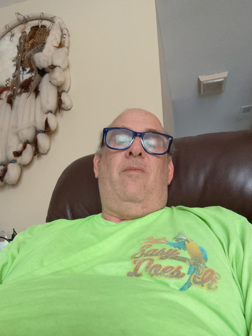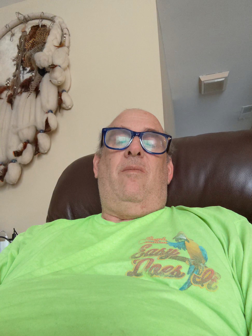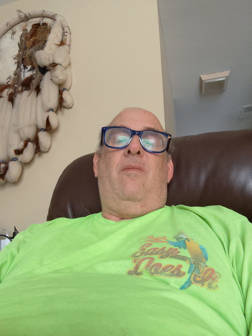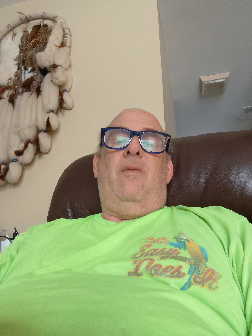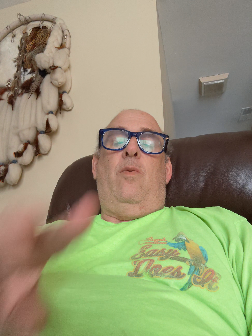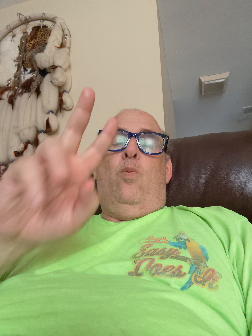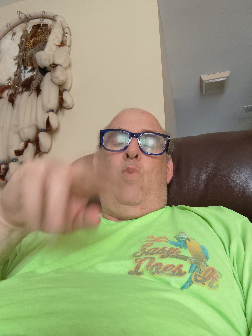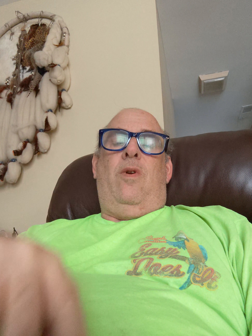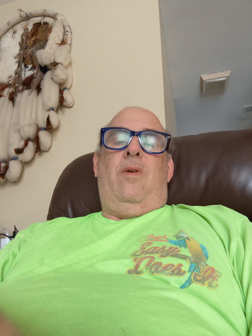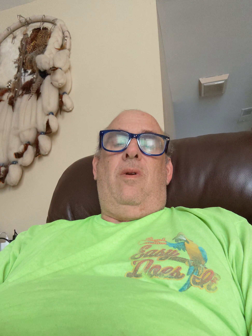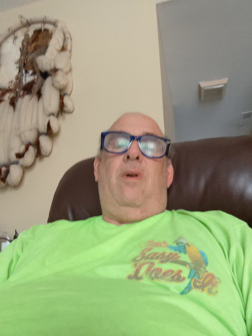read